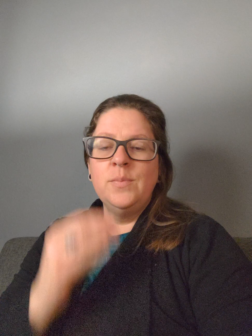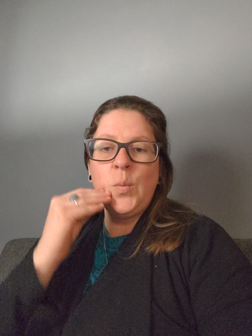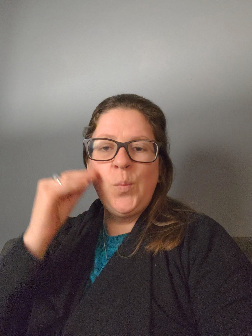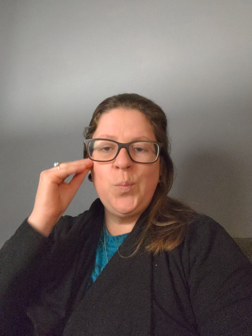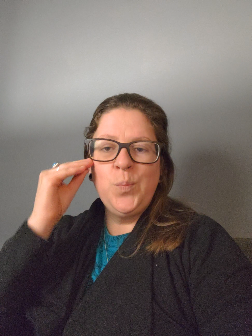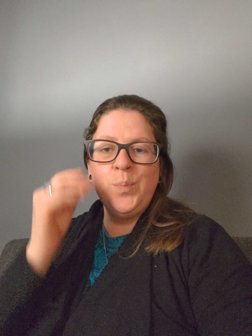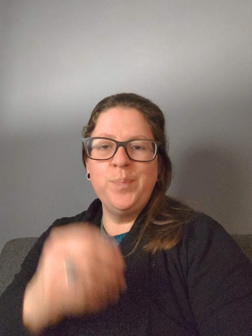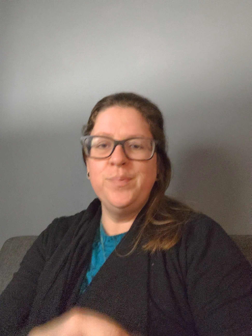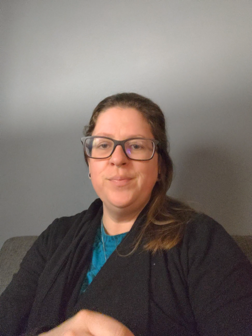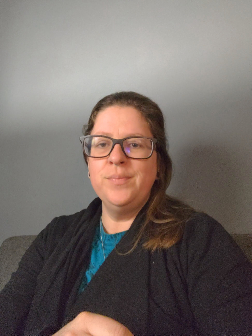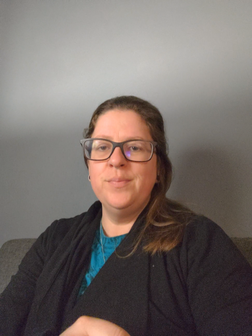home